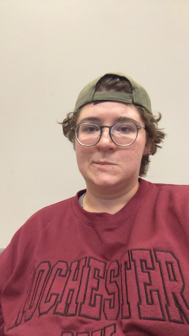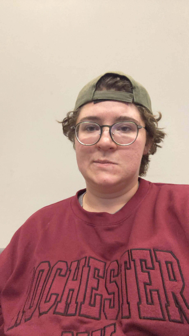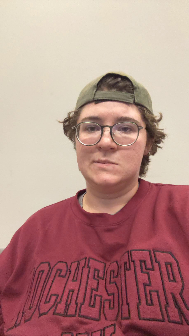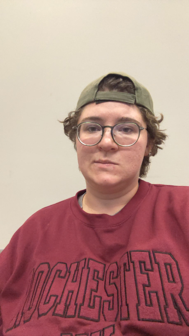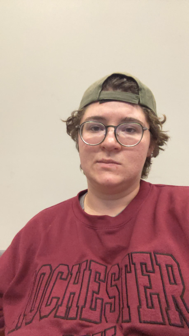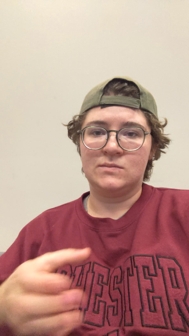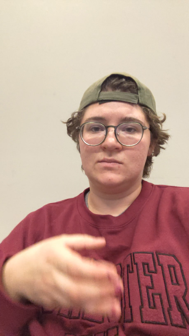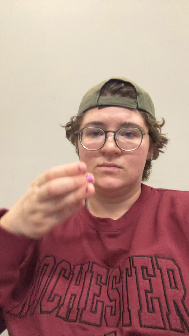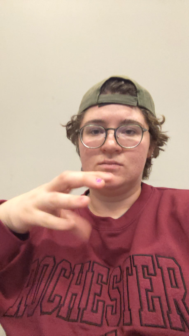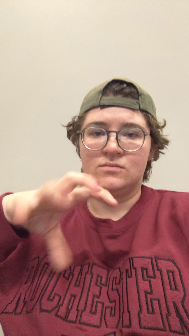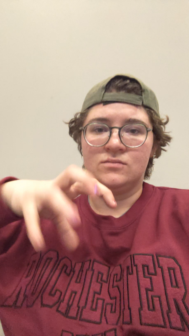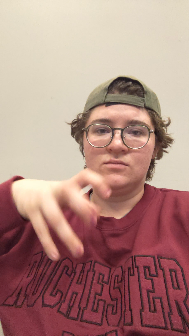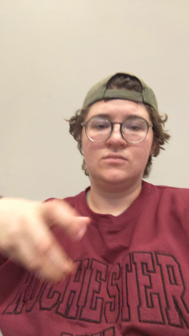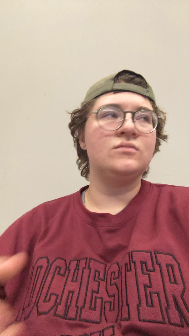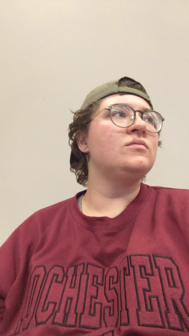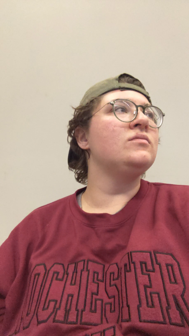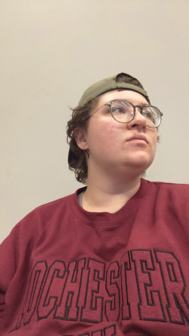jar